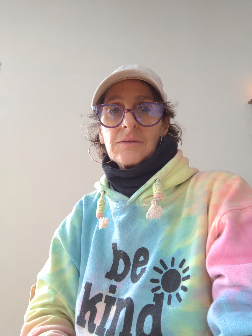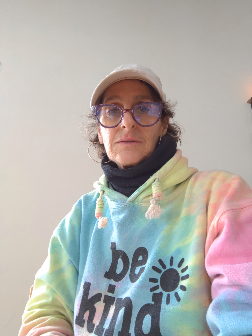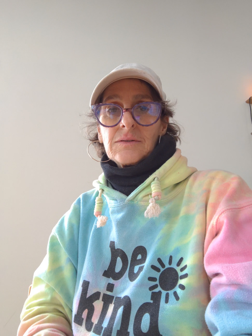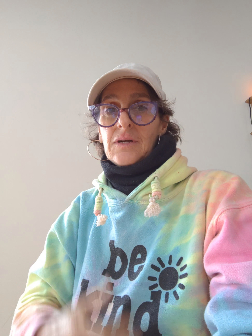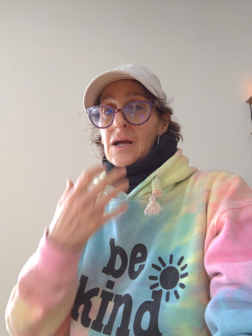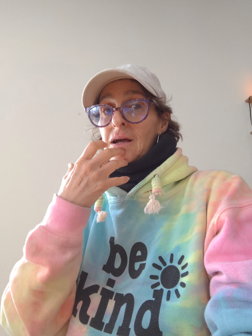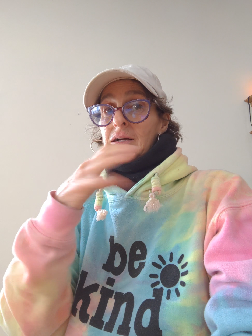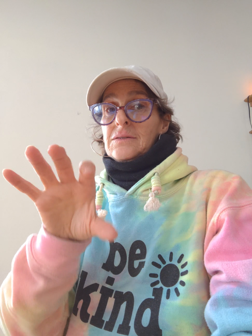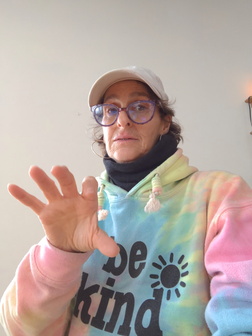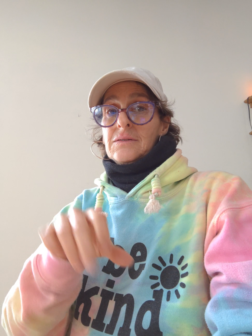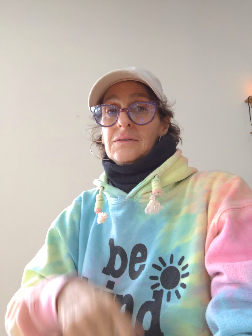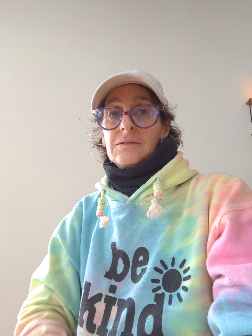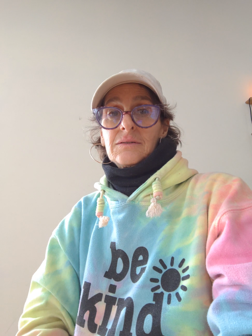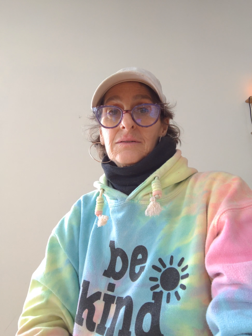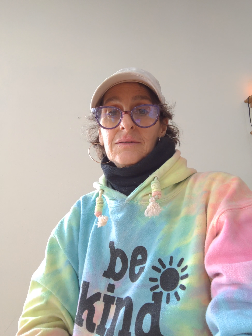hot